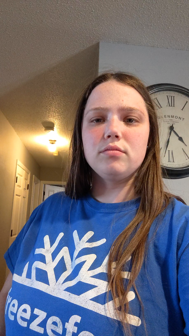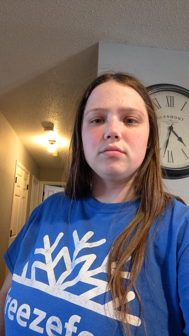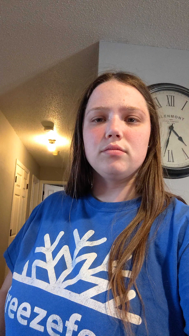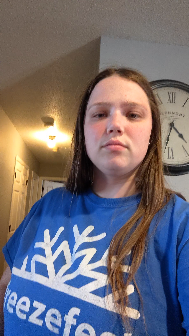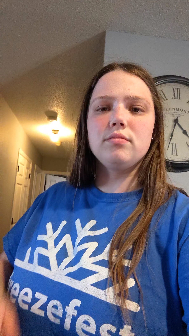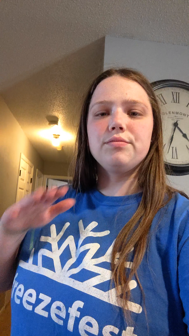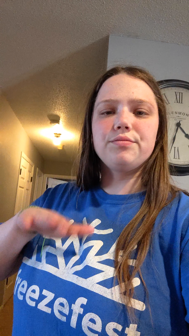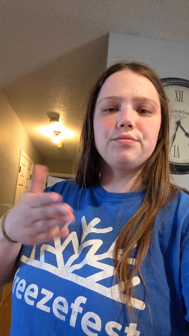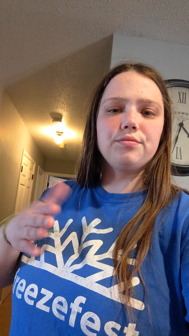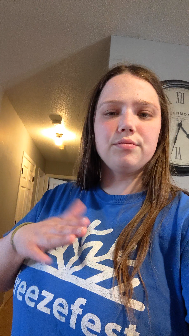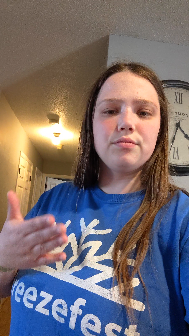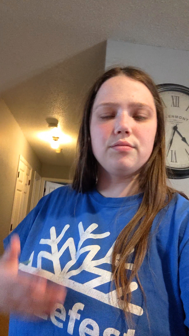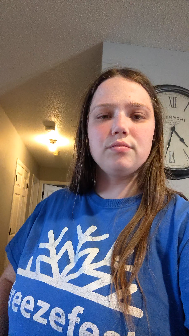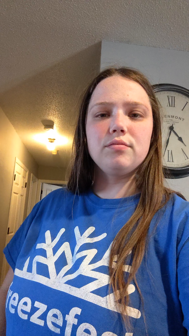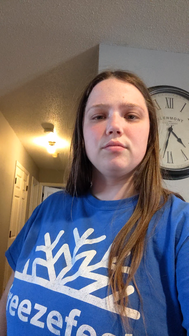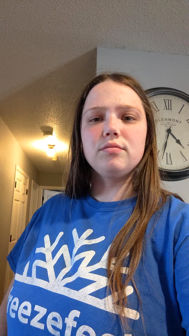kitchen